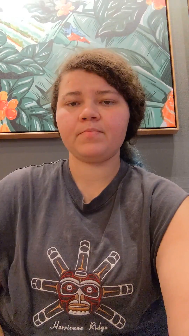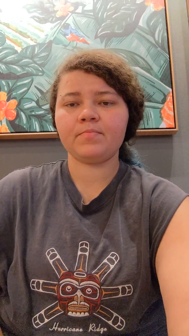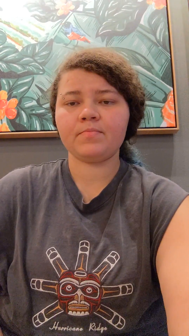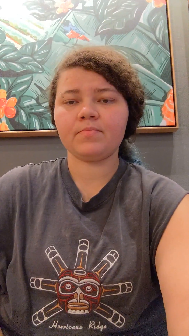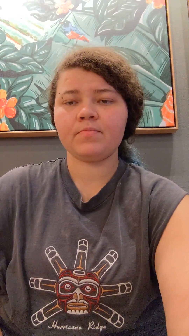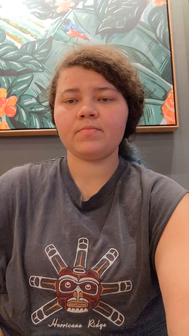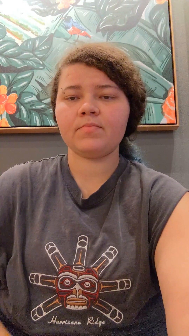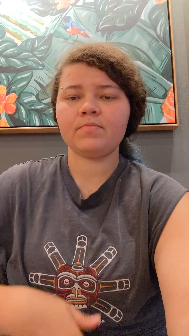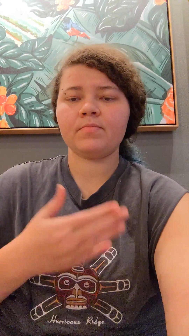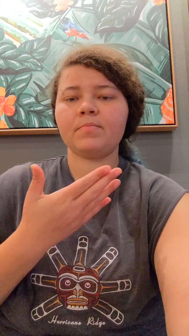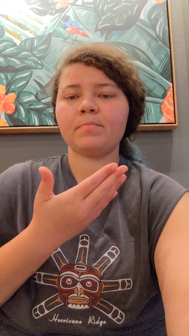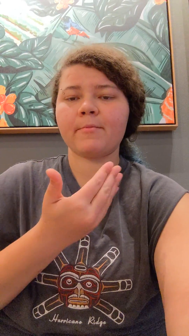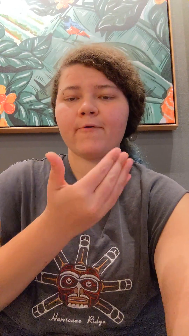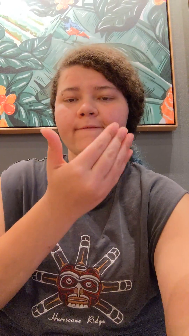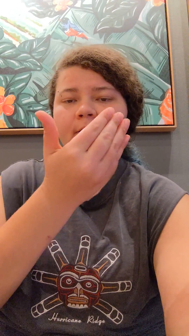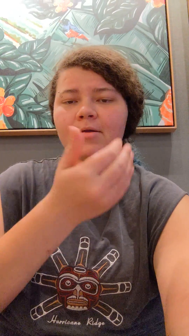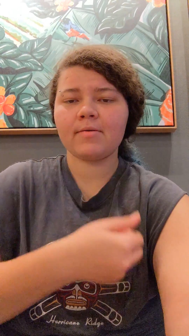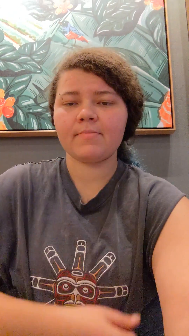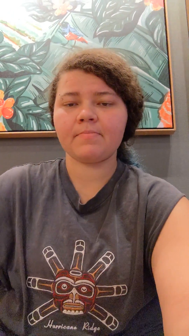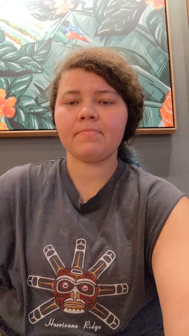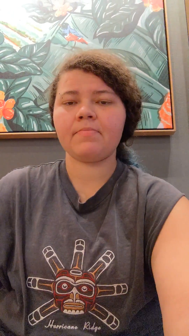butterfly